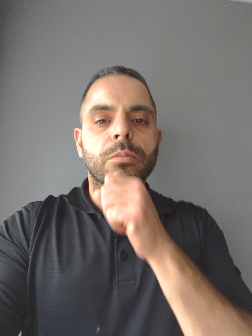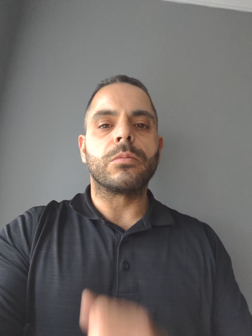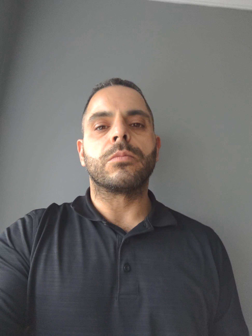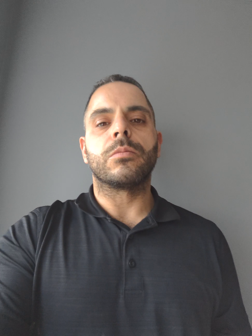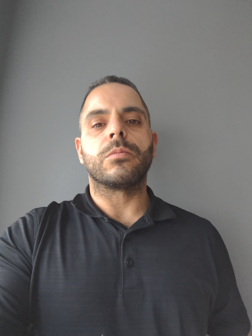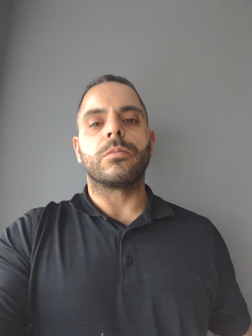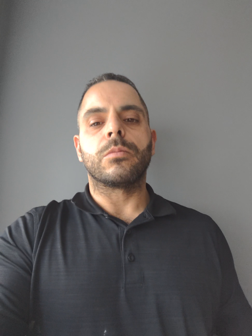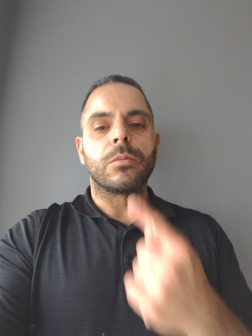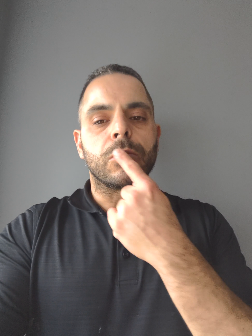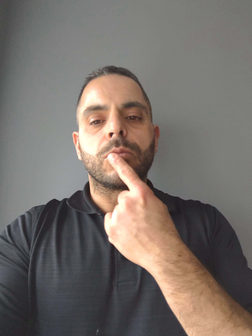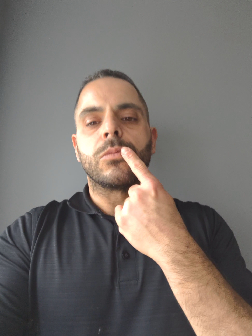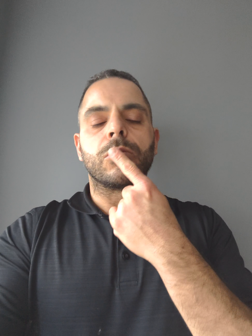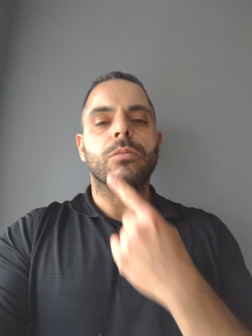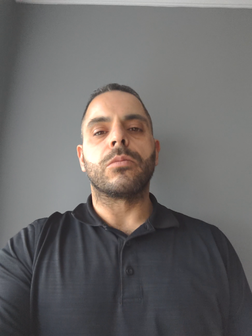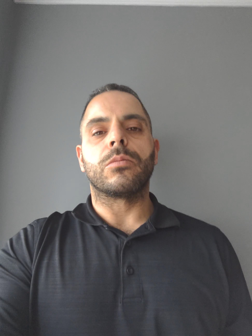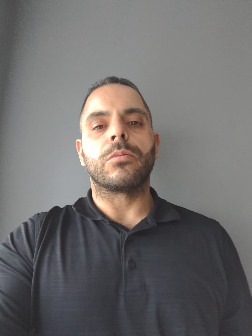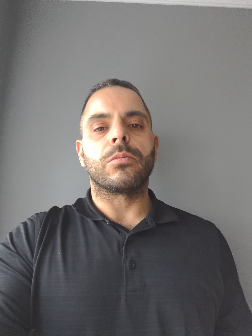lips